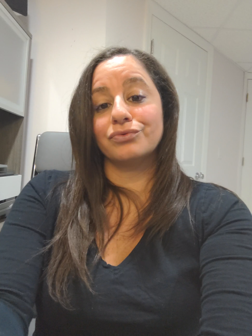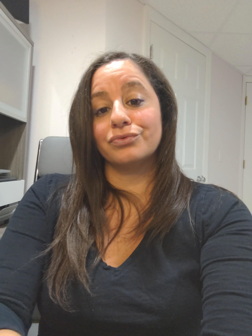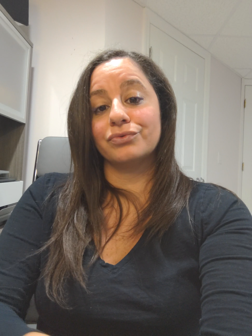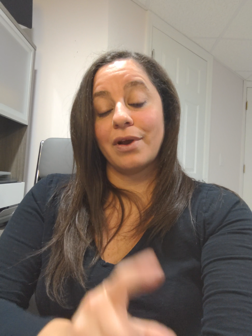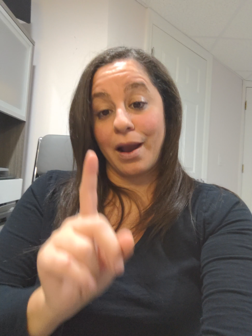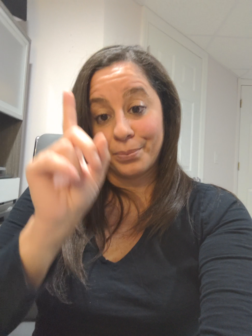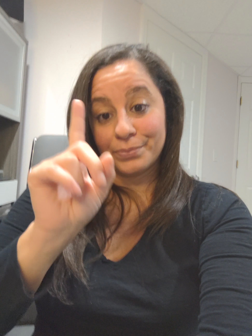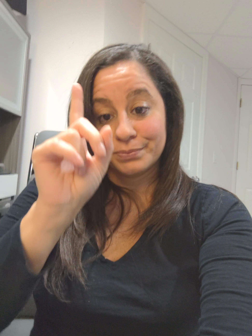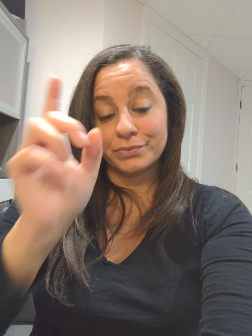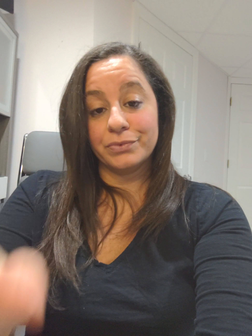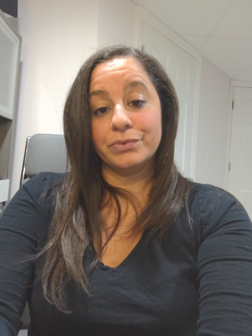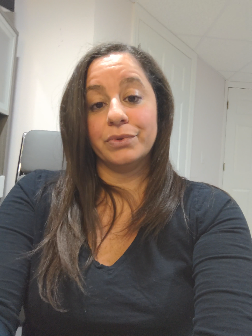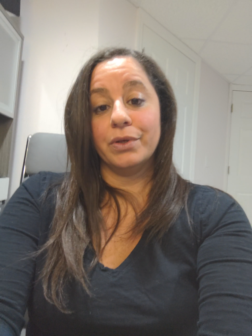up